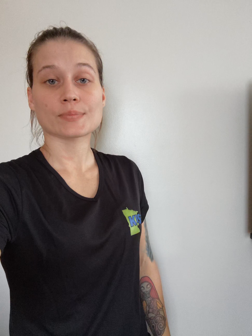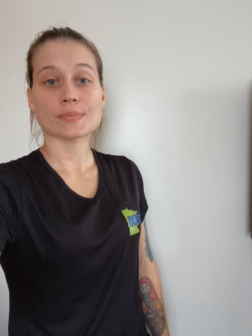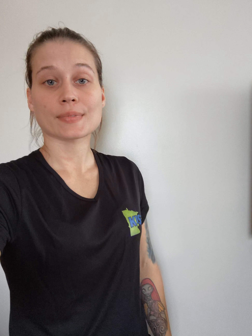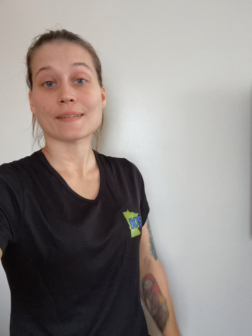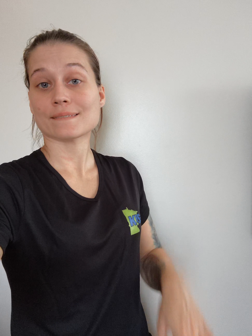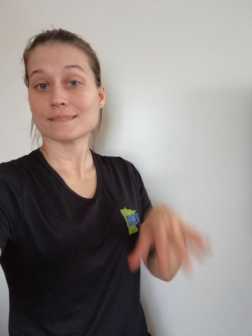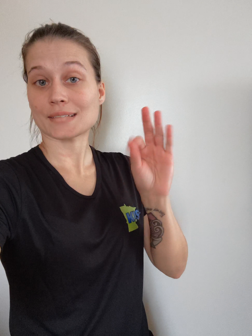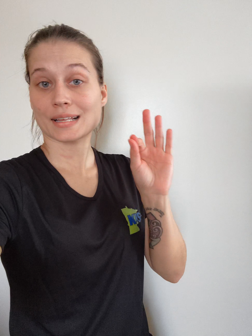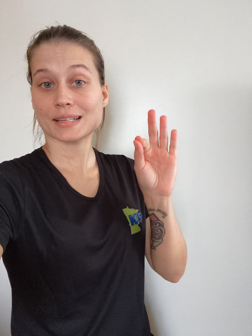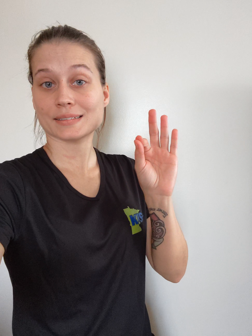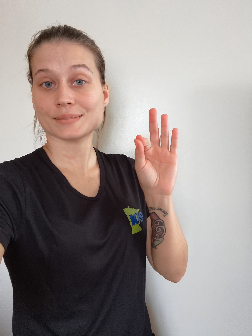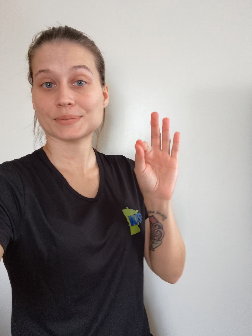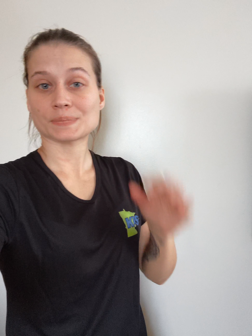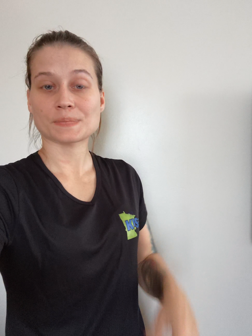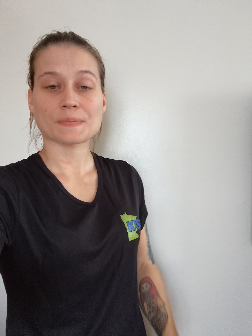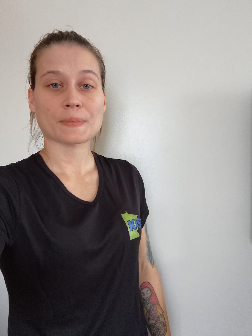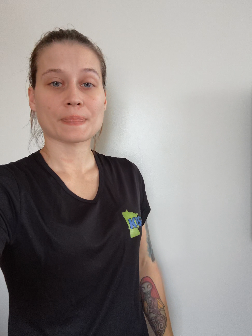find